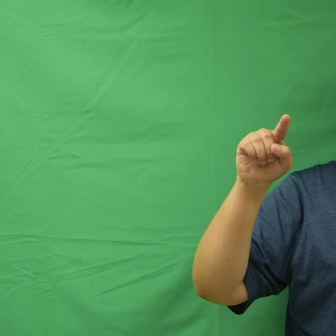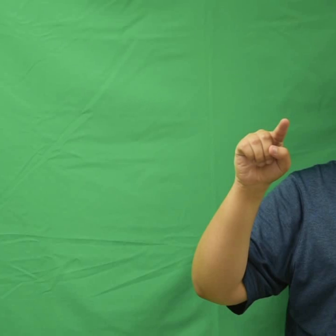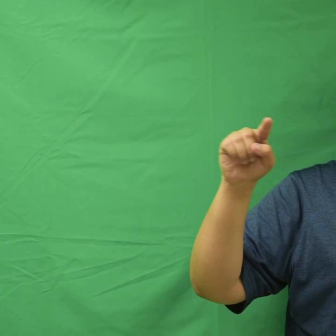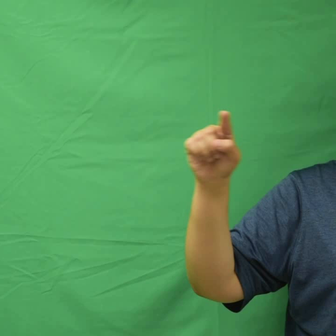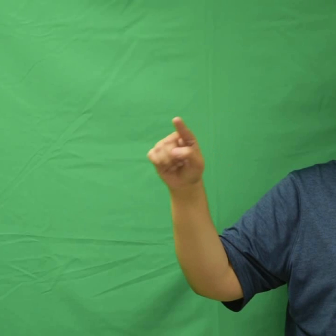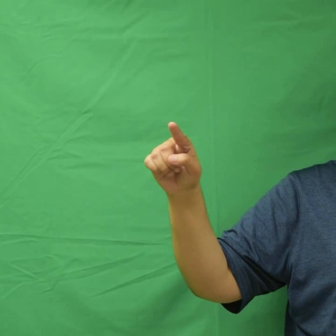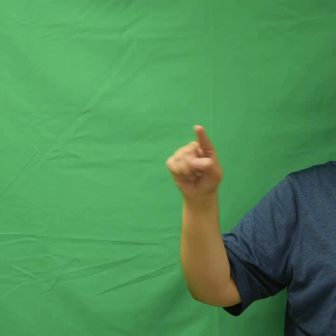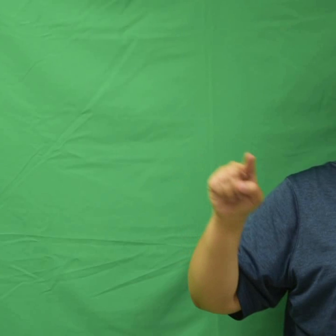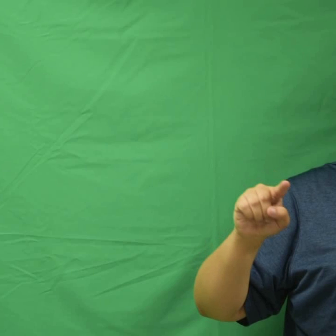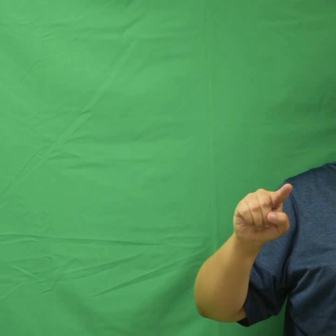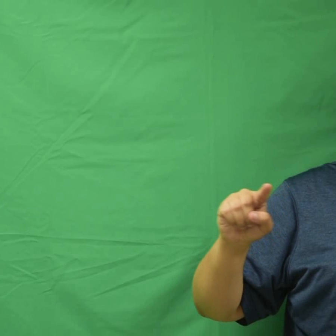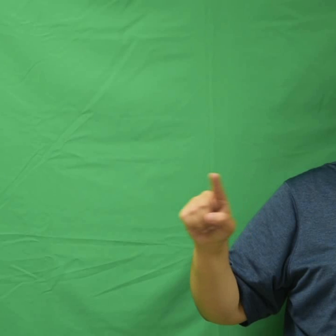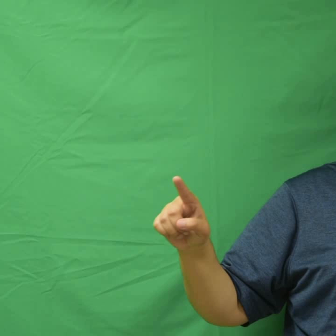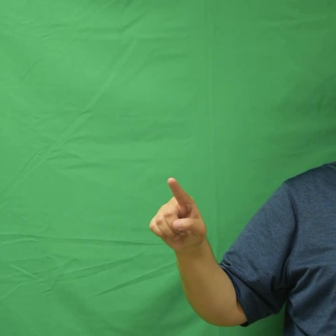Z